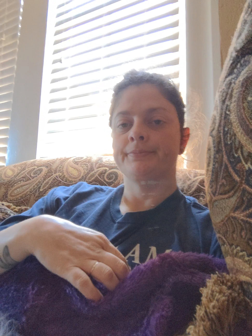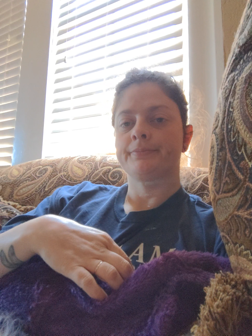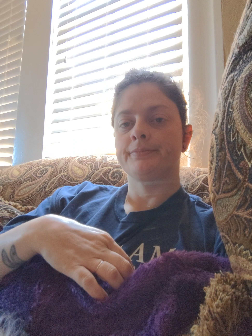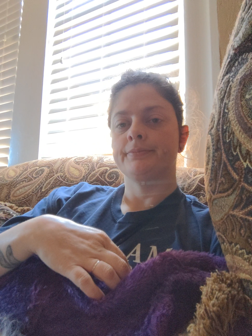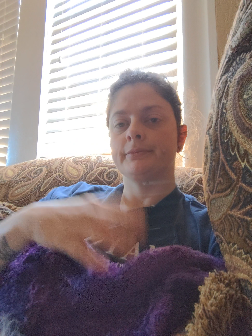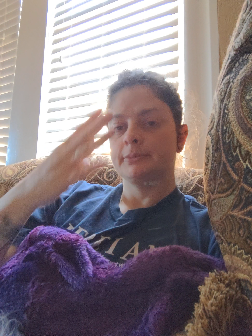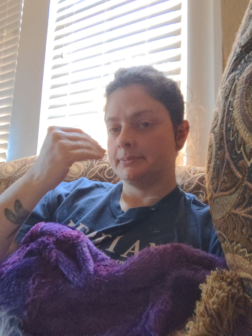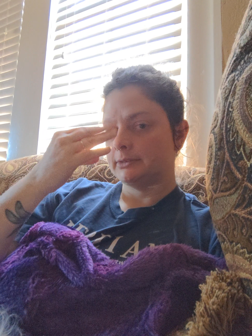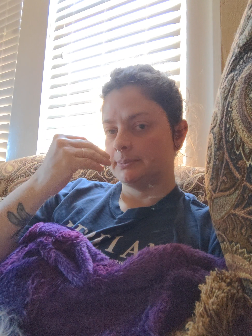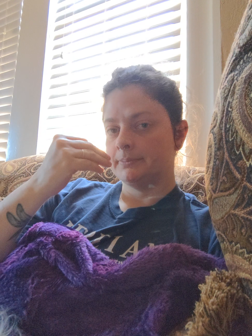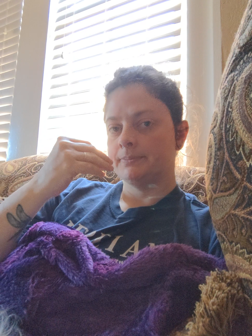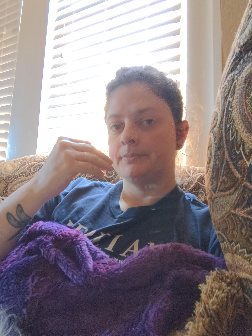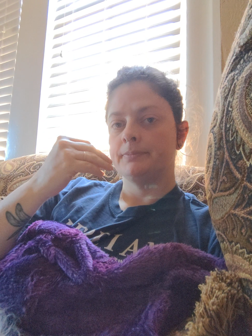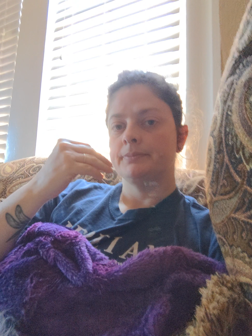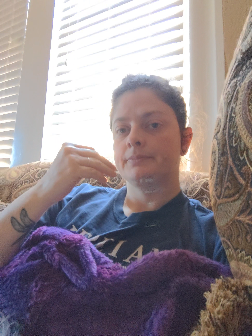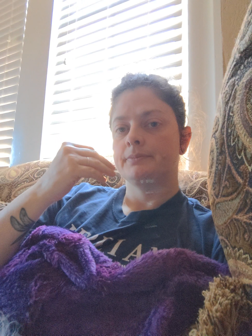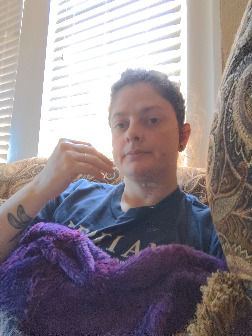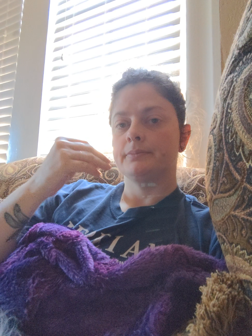sleepy